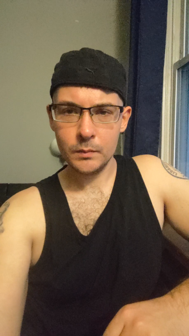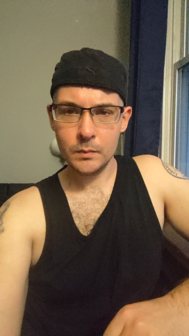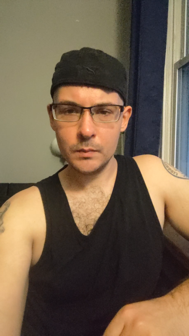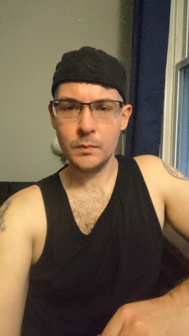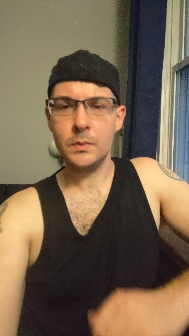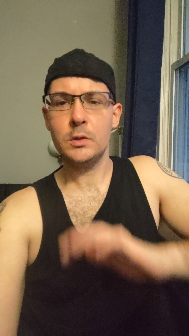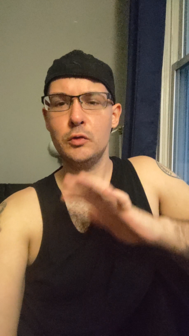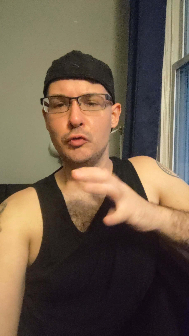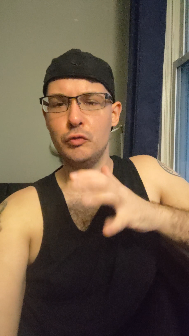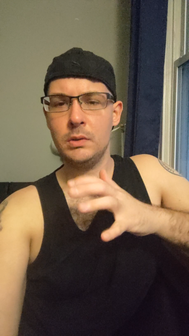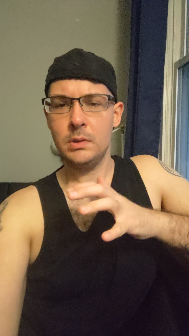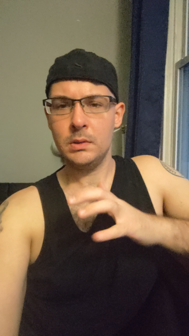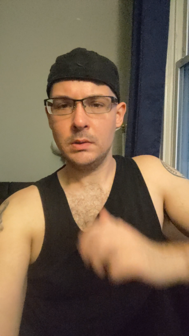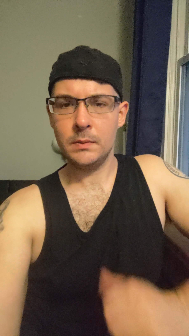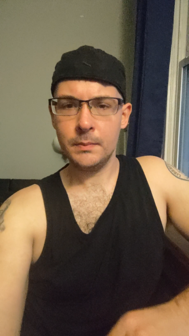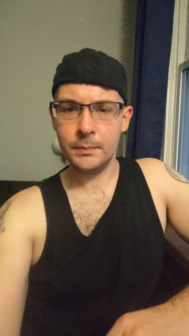cheese